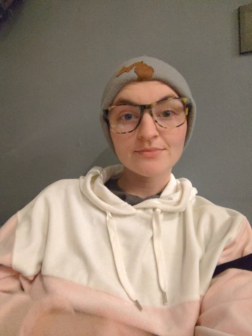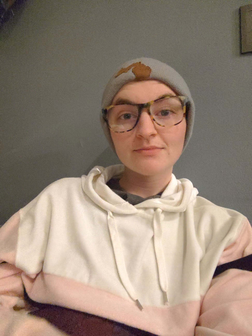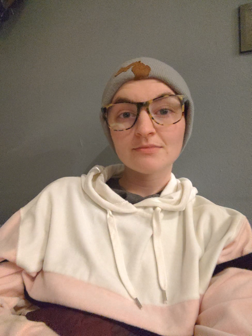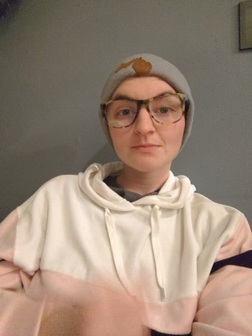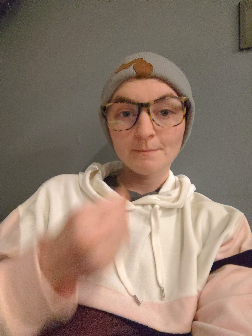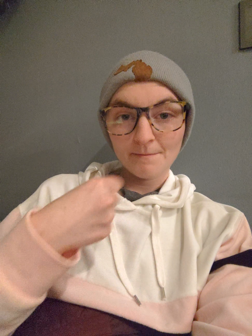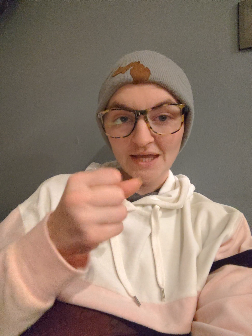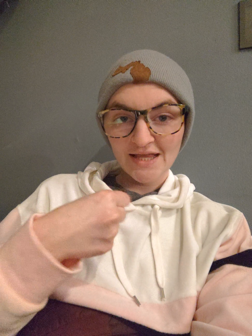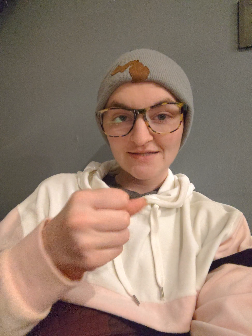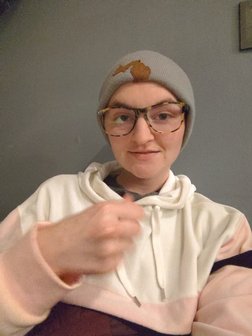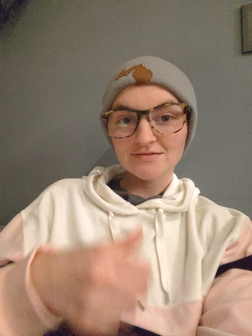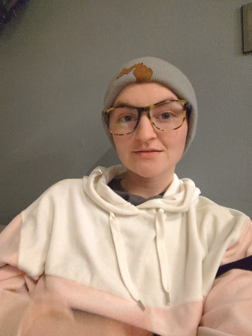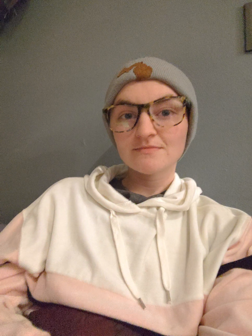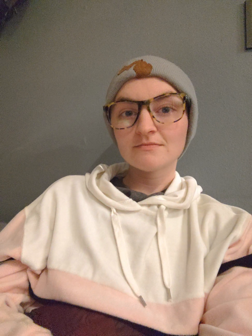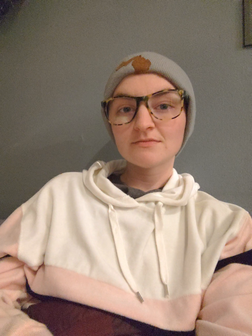make